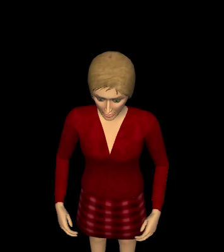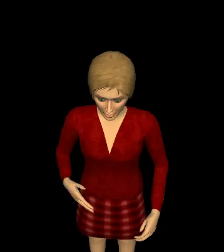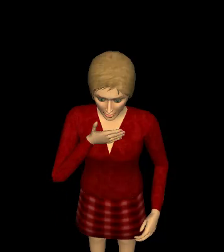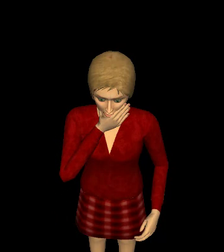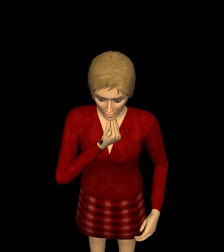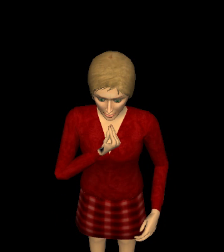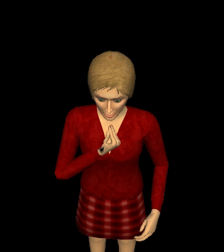جميل